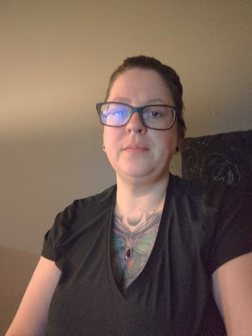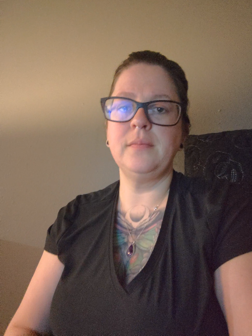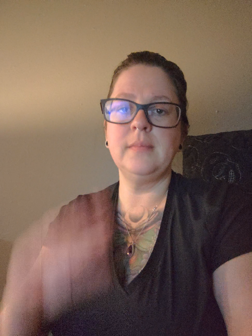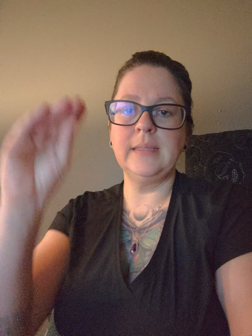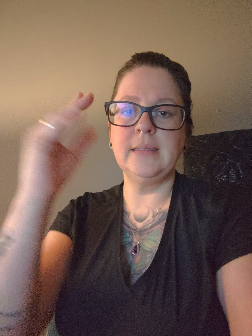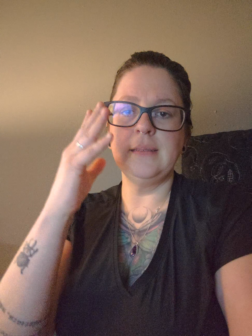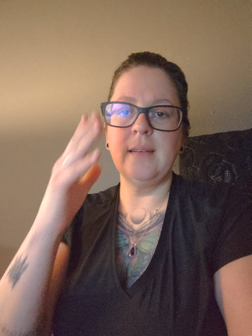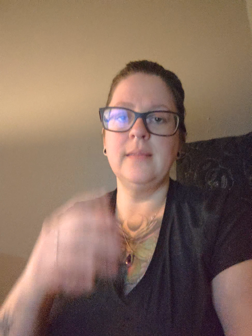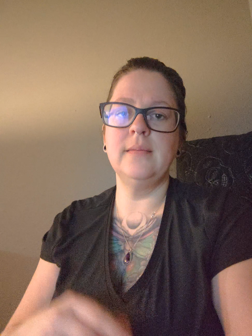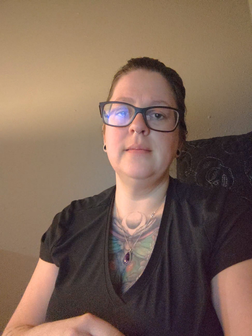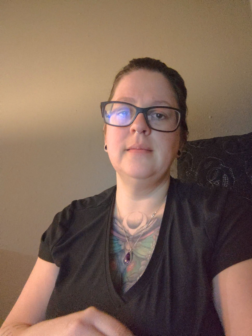sun